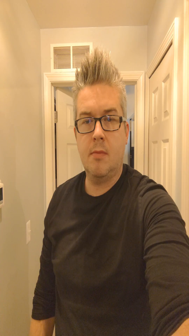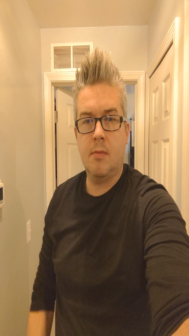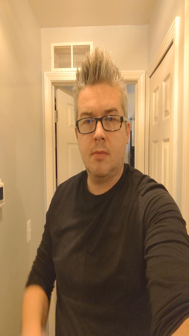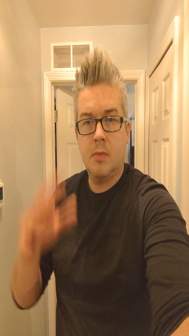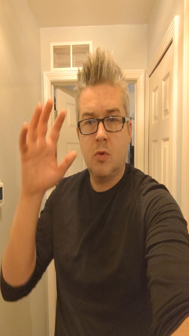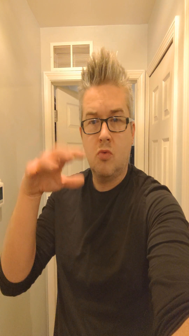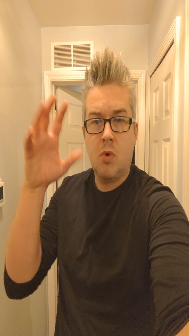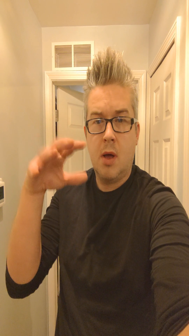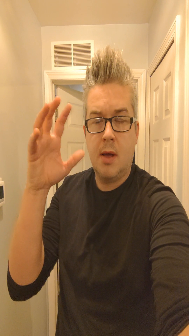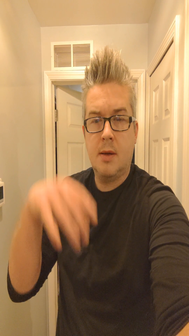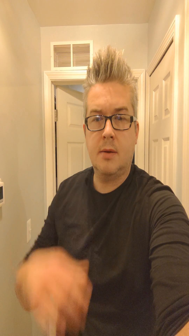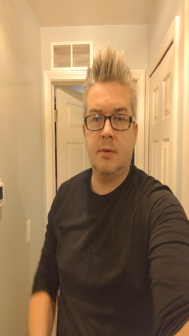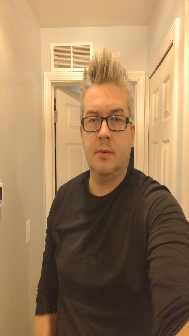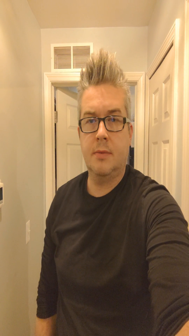rain